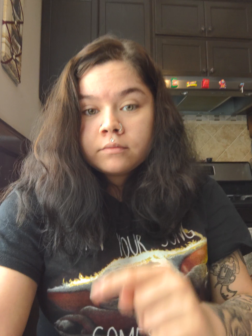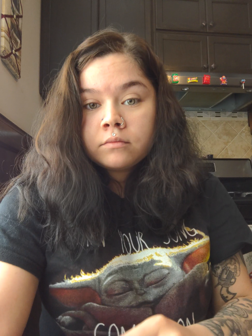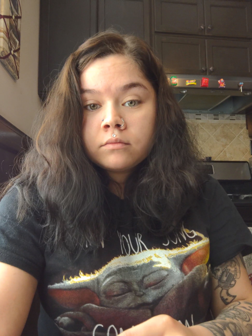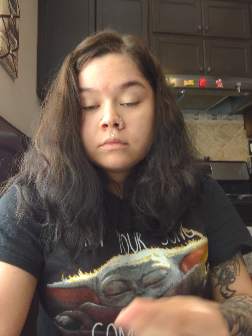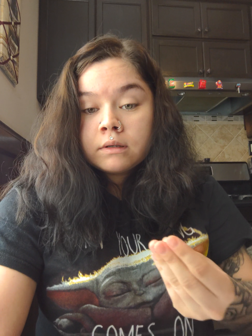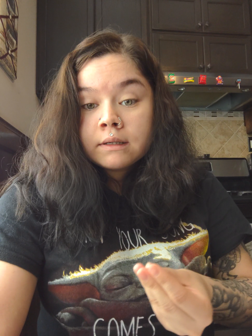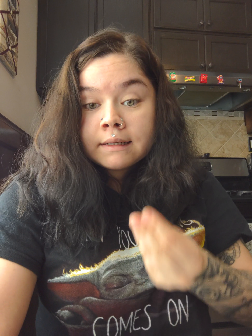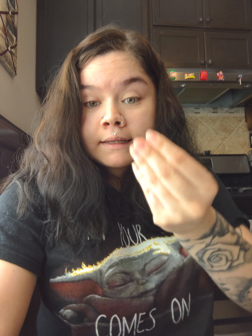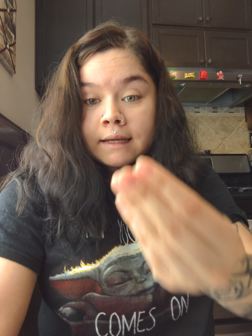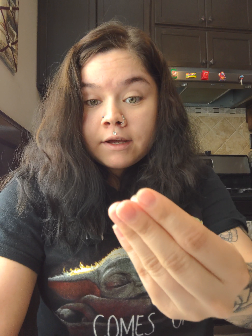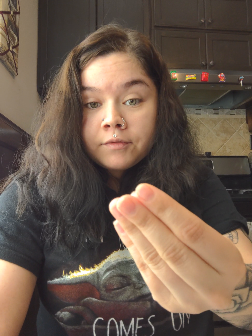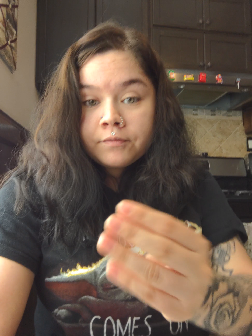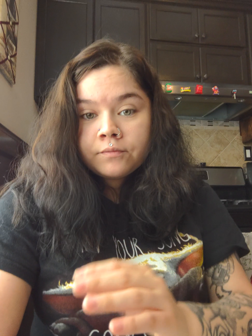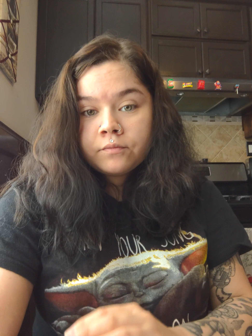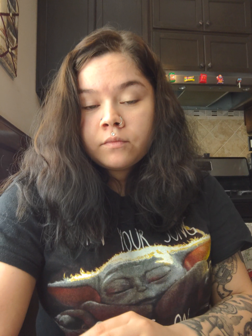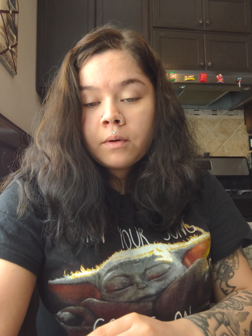give